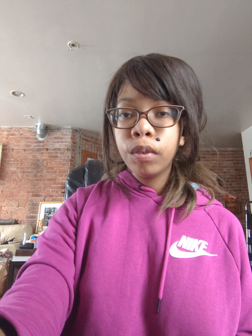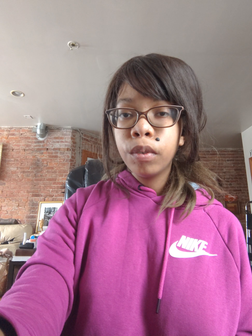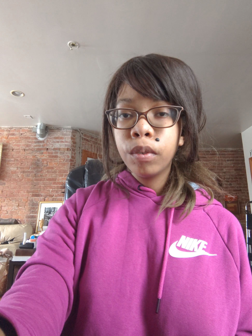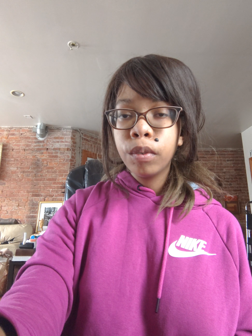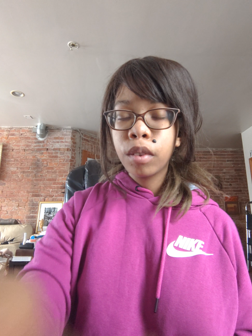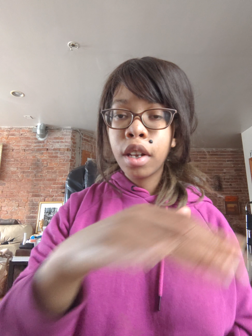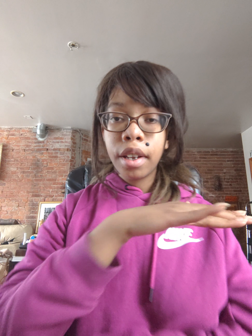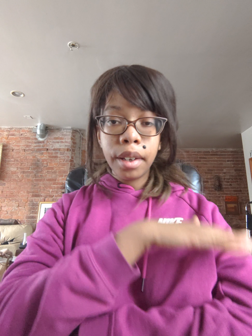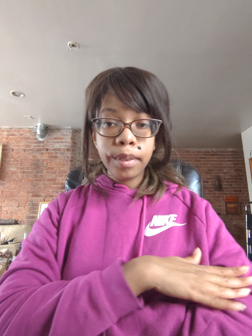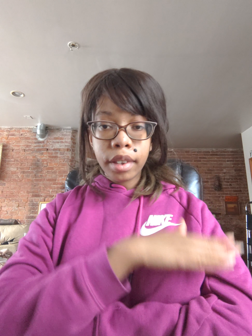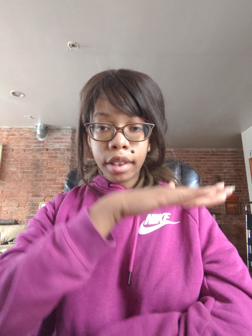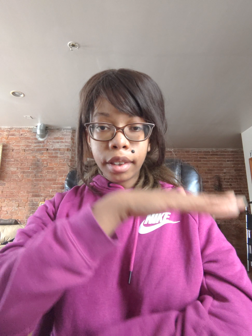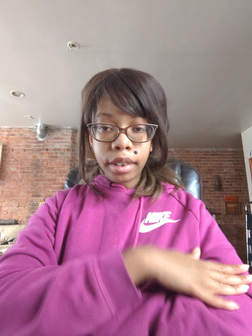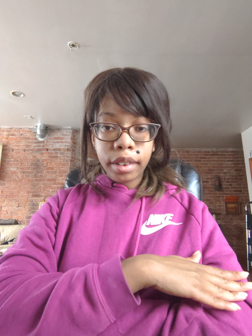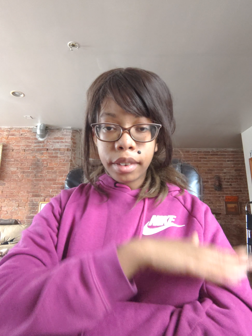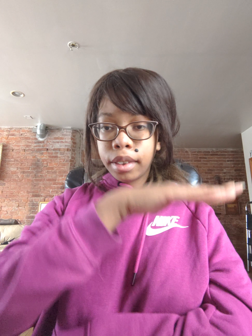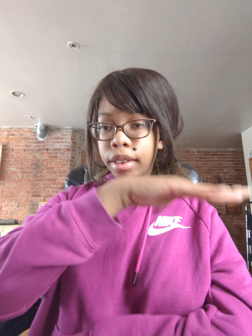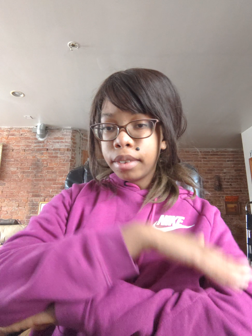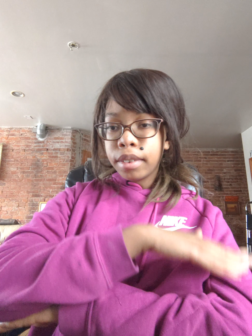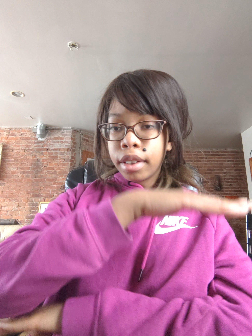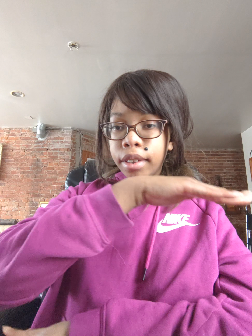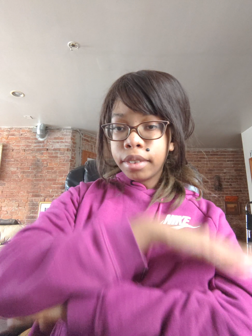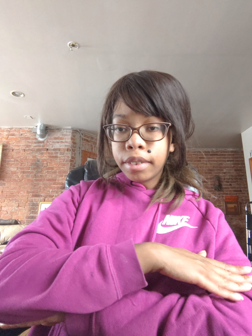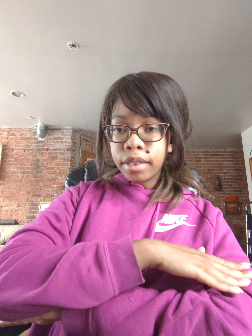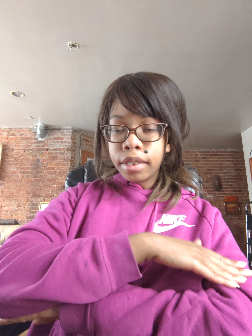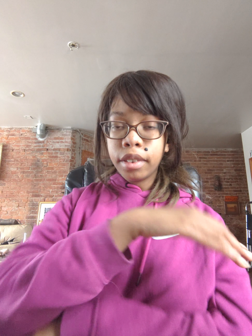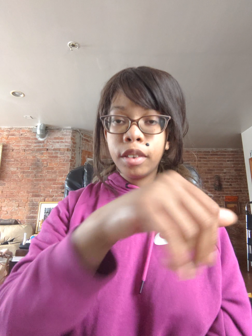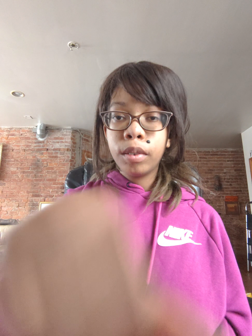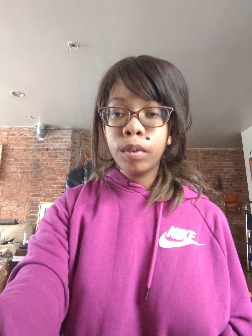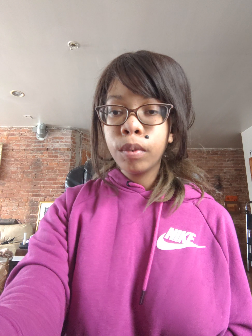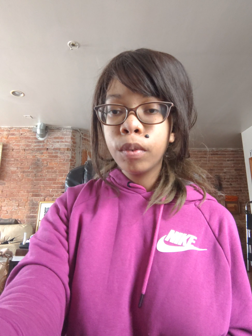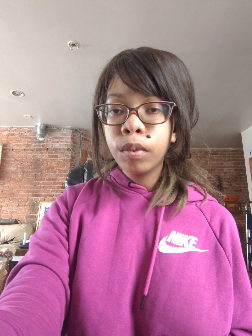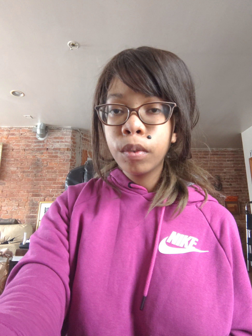table